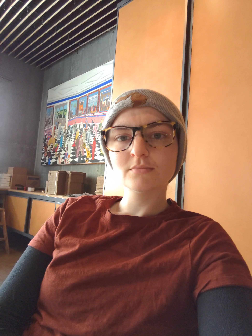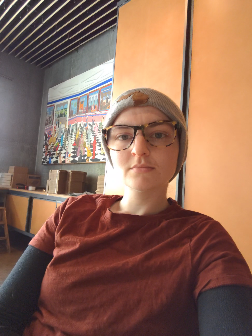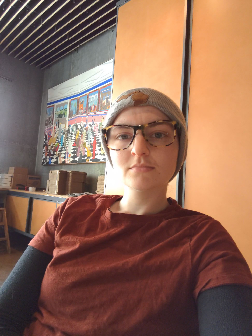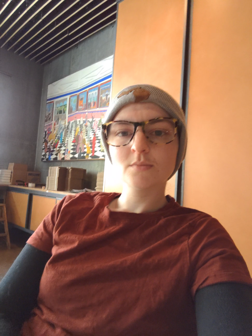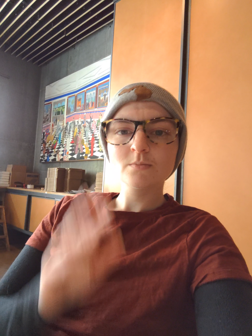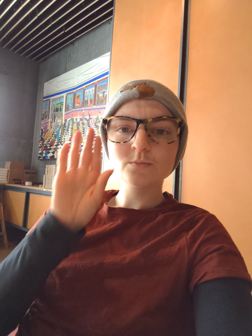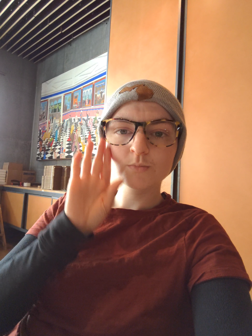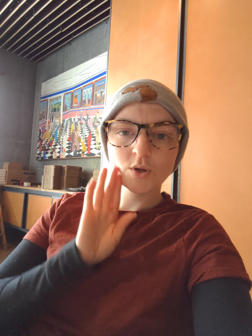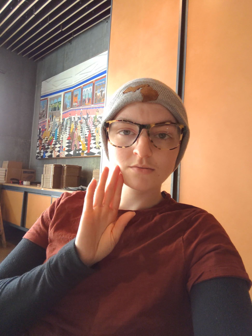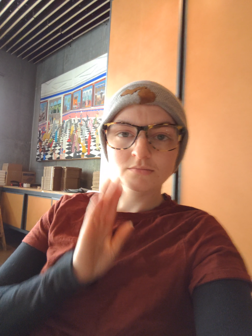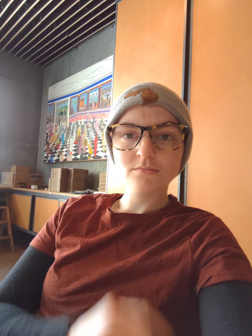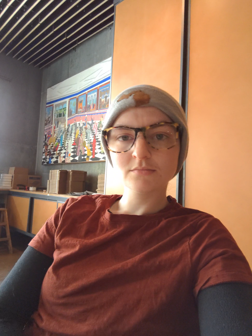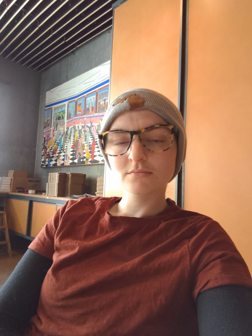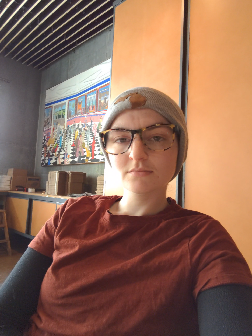brown